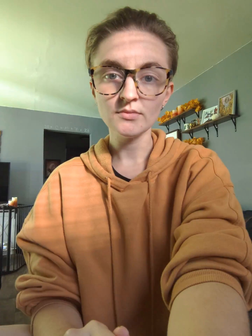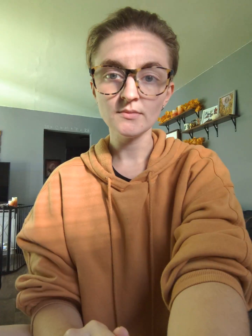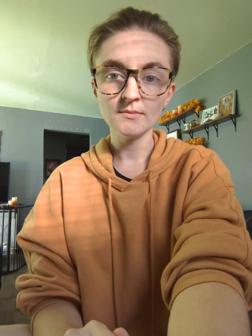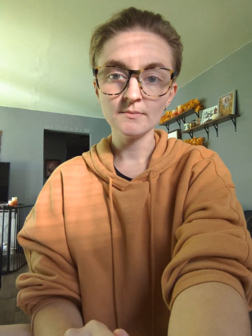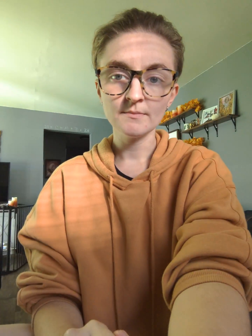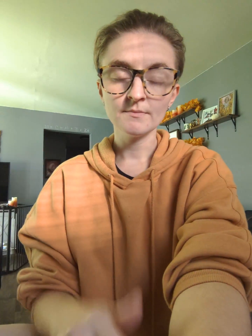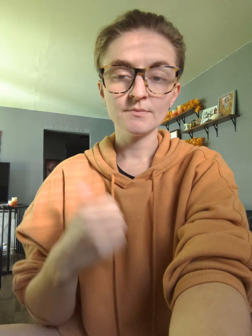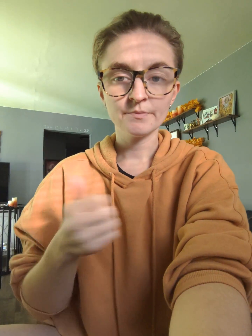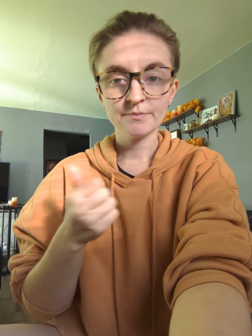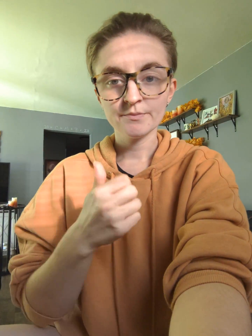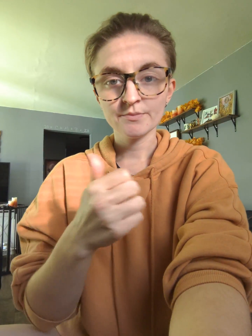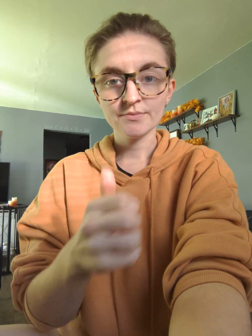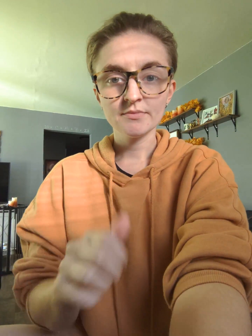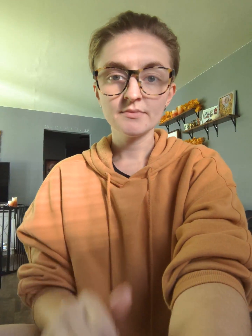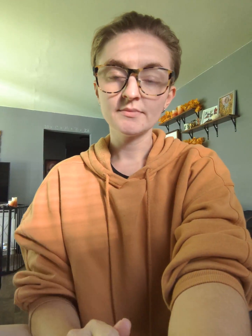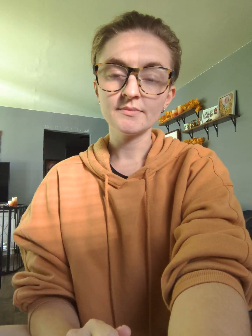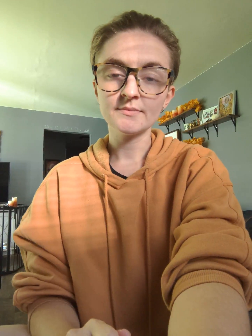chase